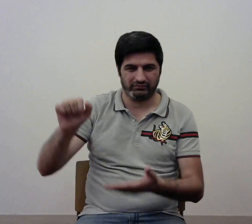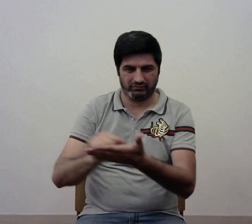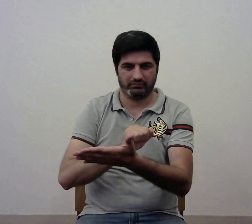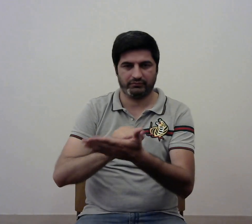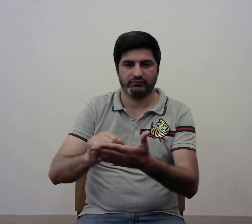sənəd